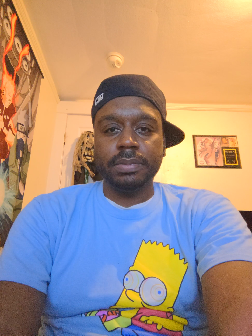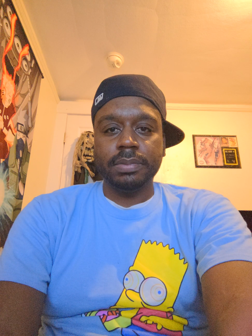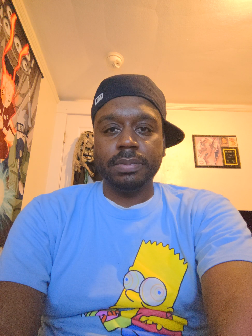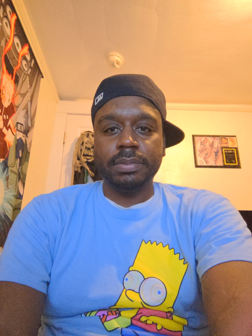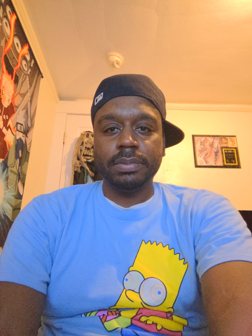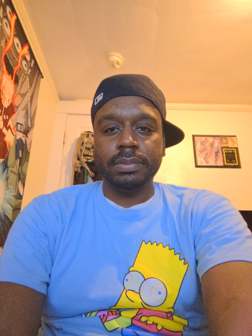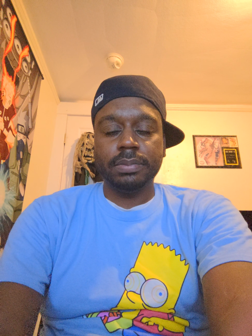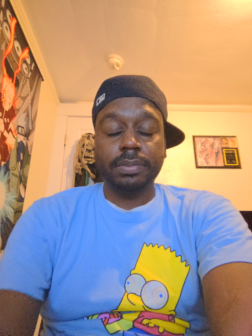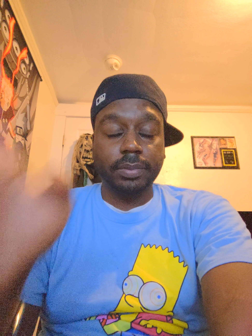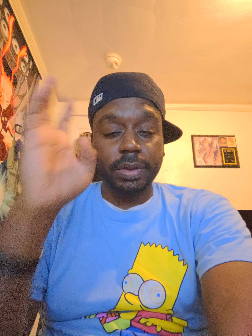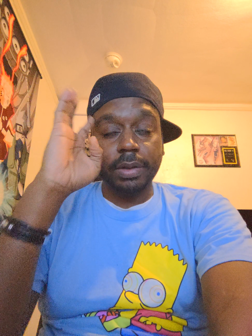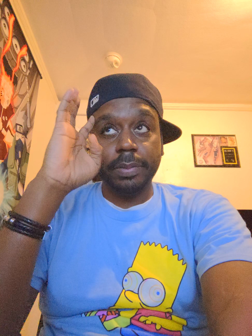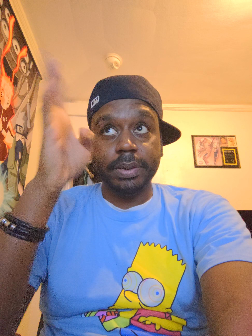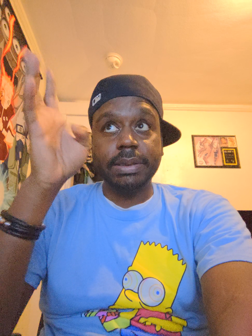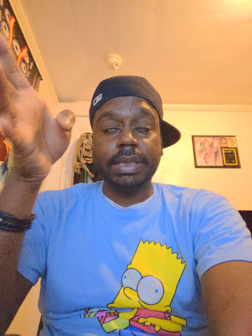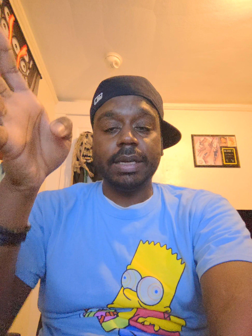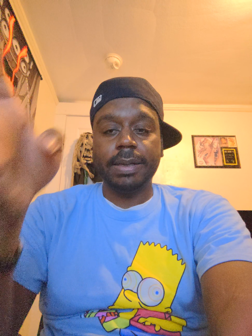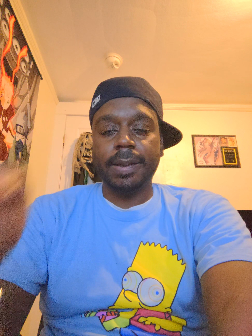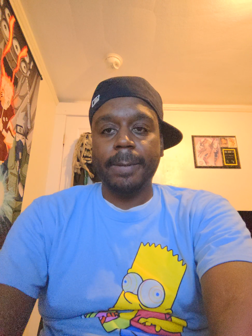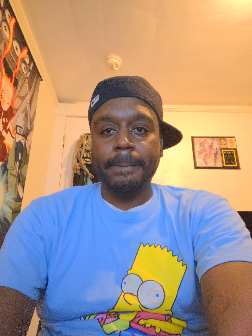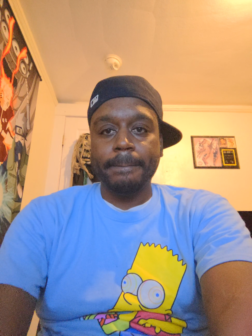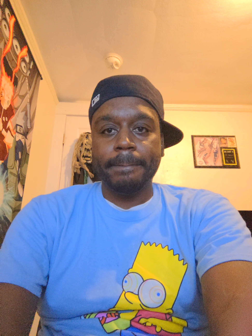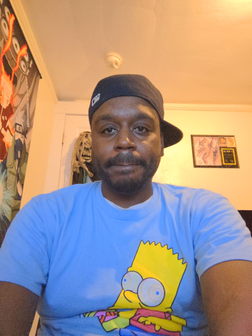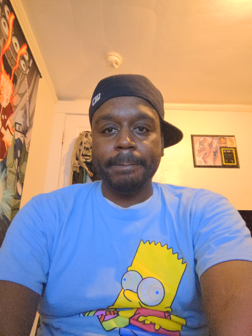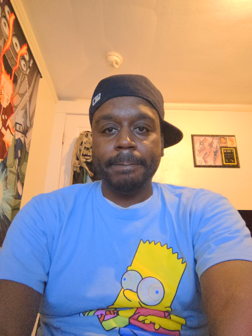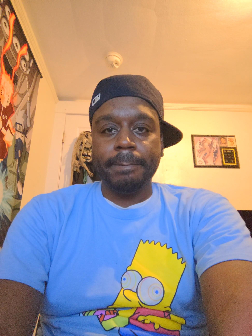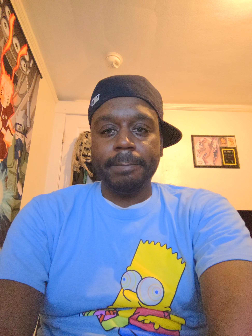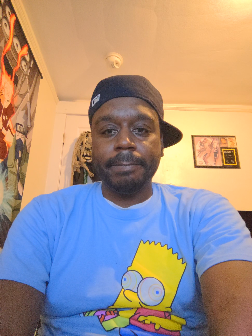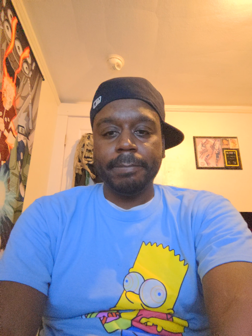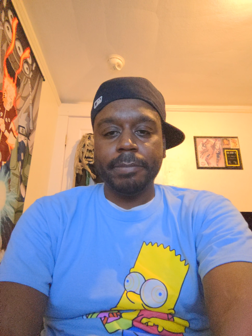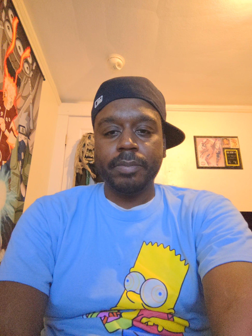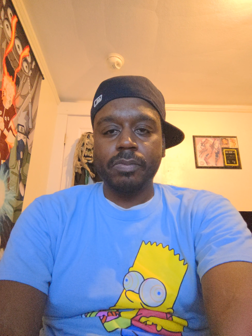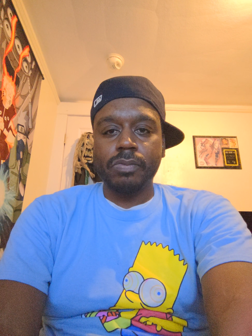pretend